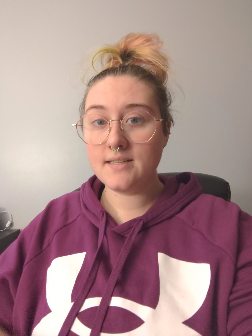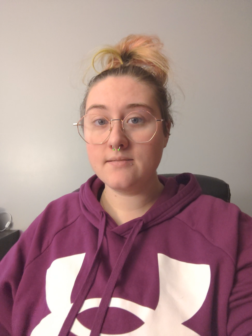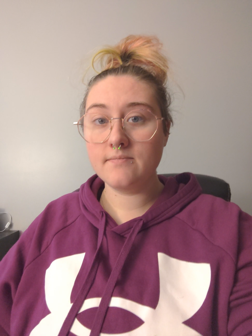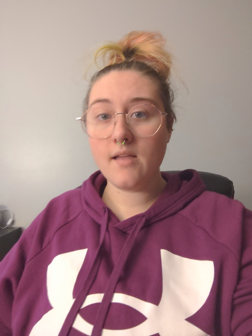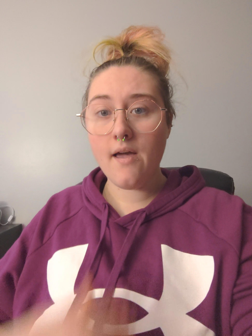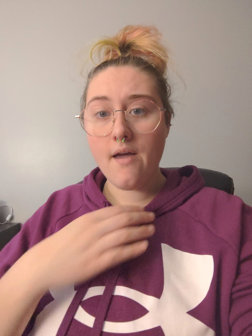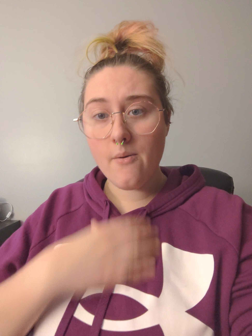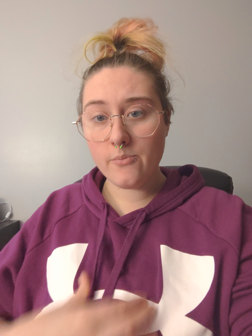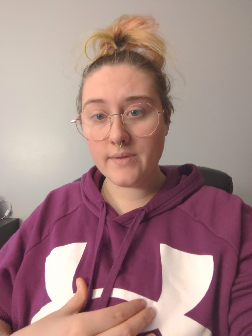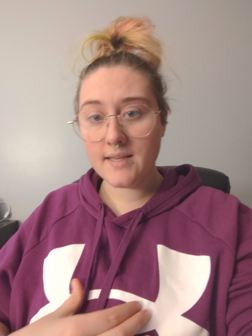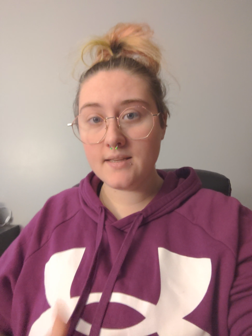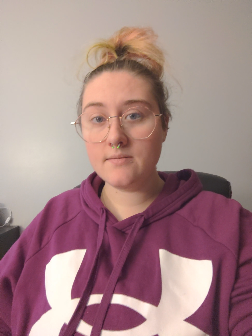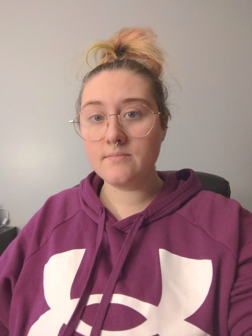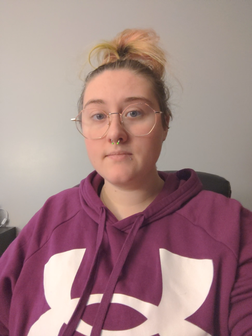hungry